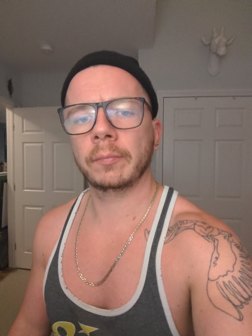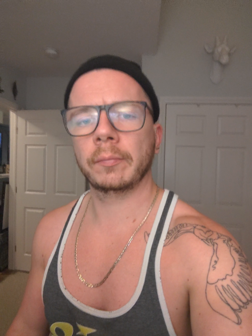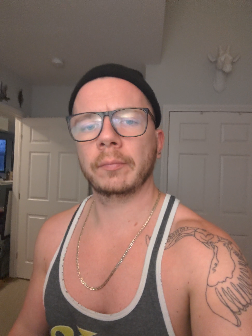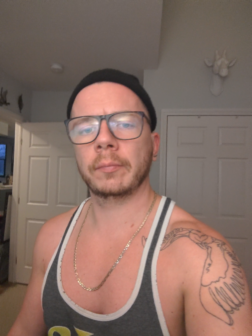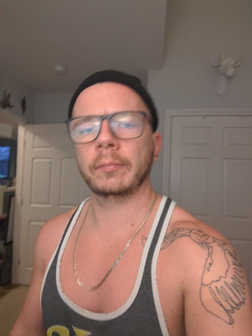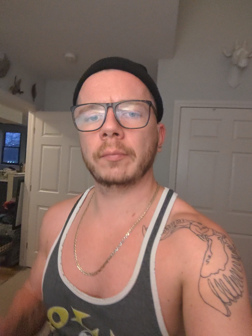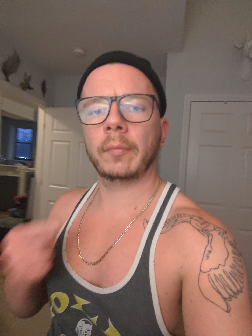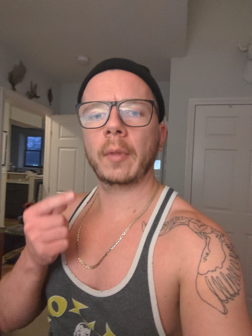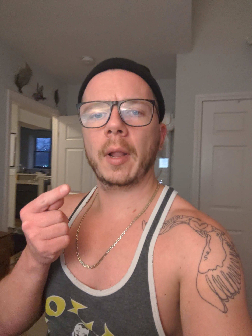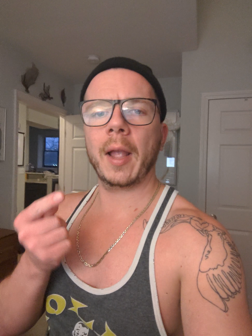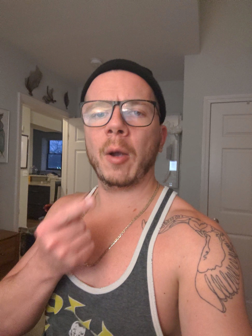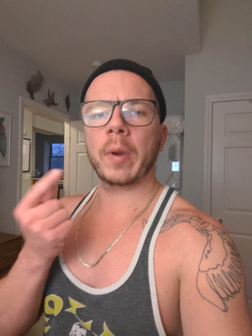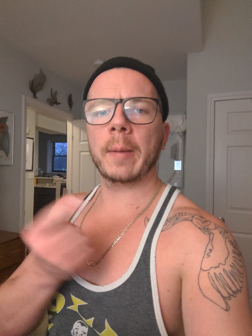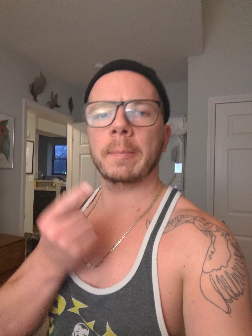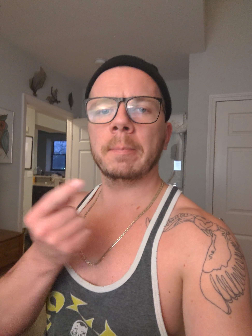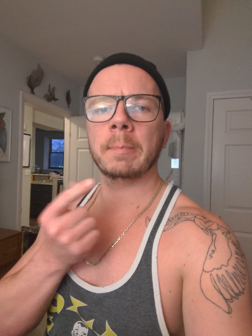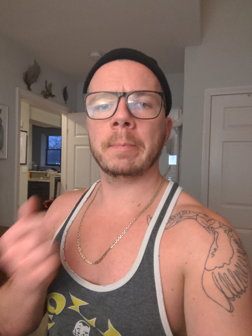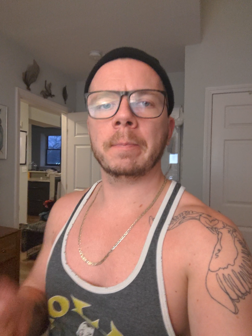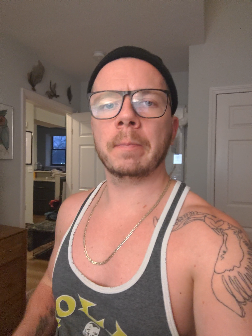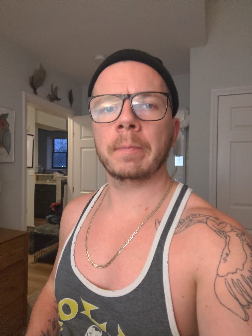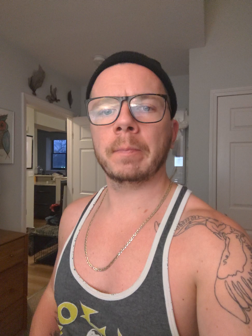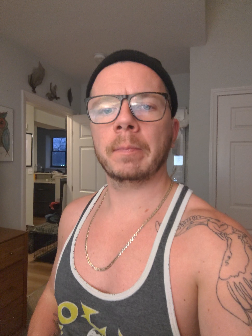owie